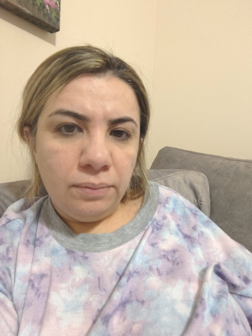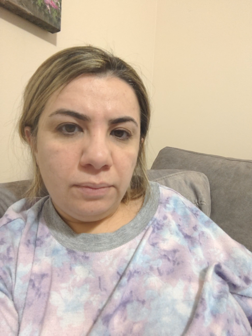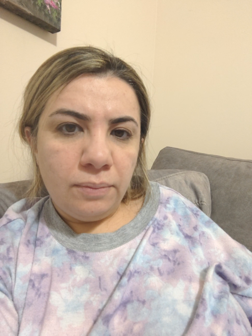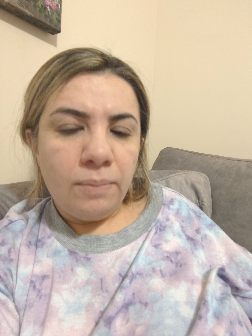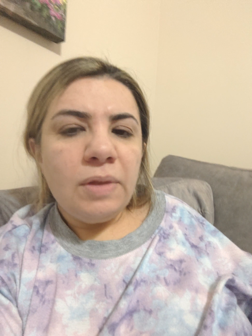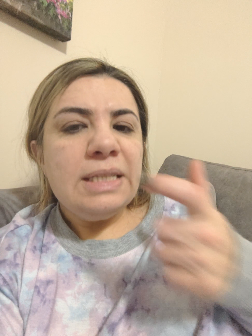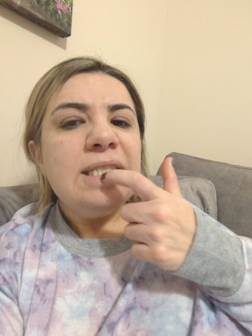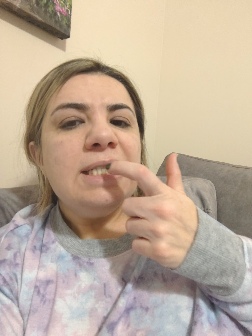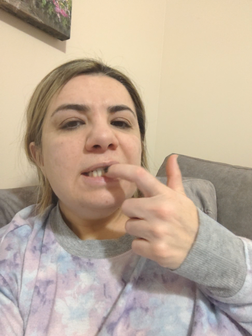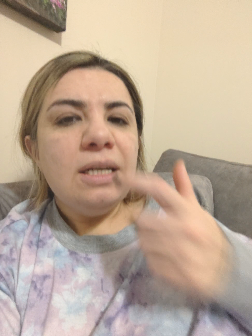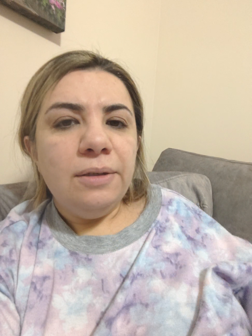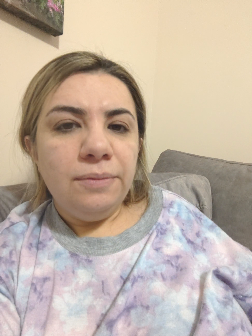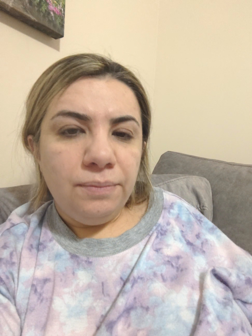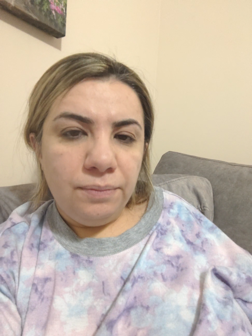window